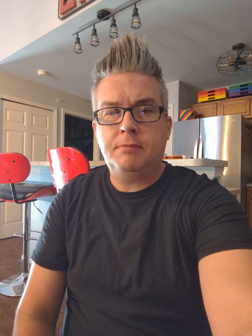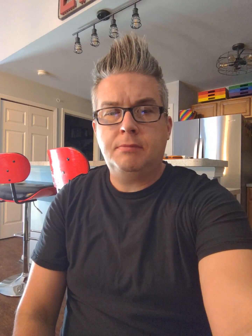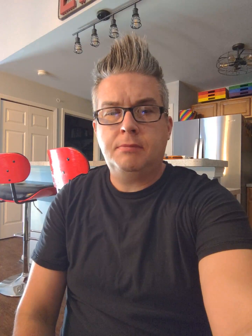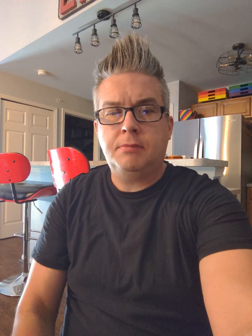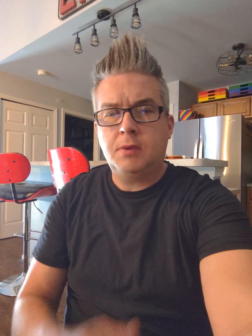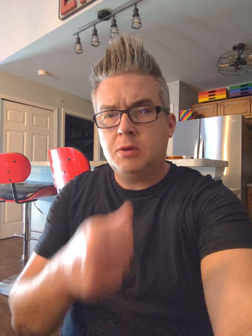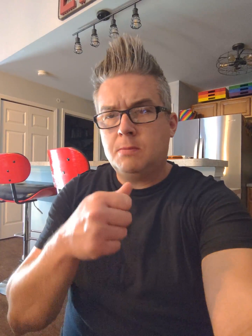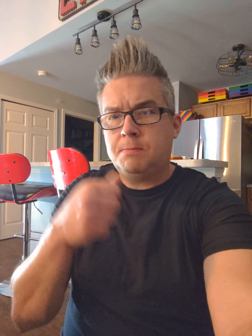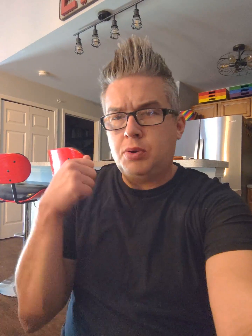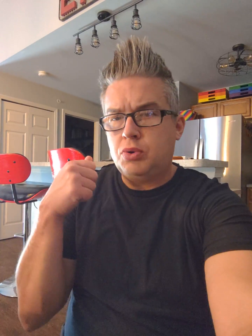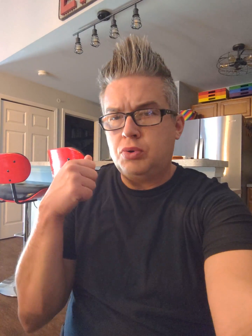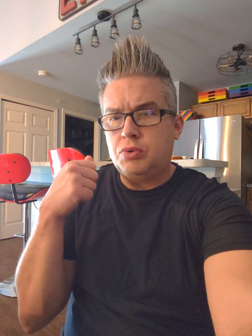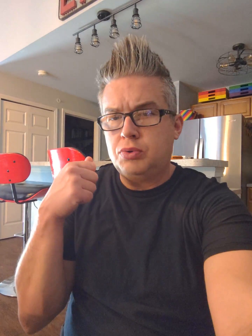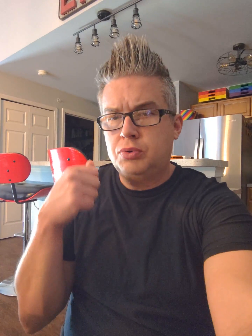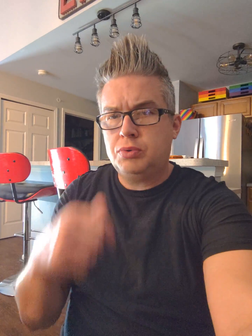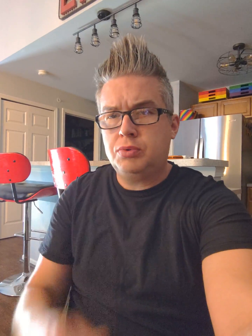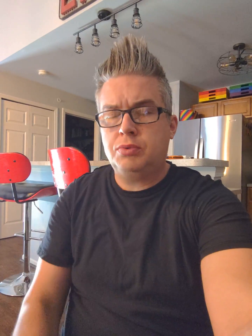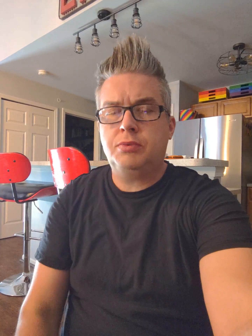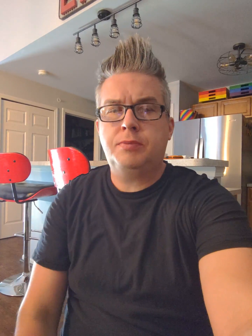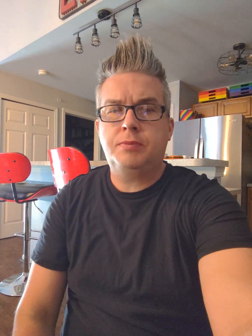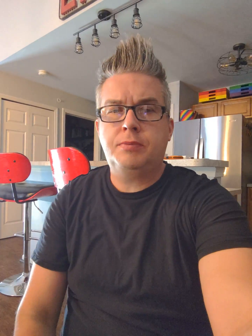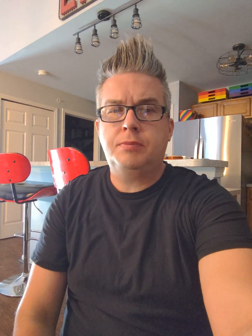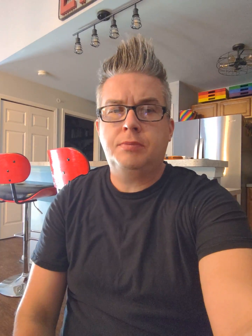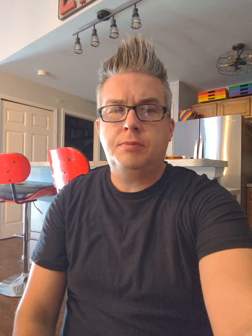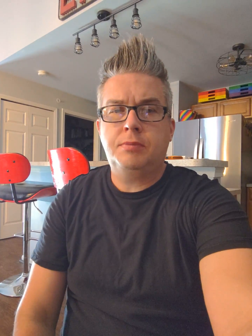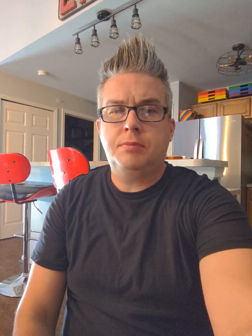pull